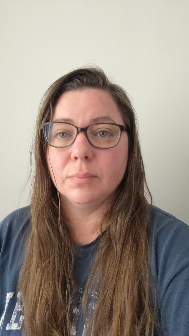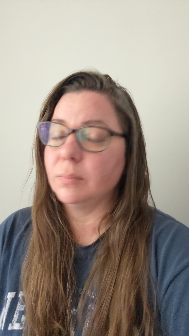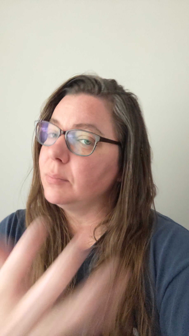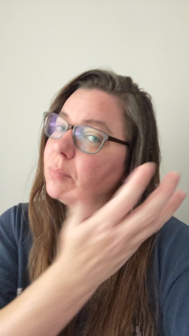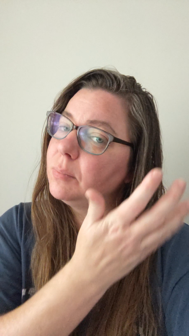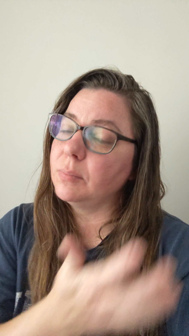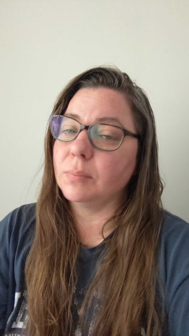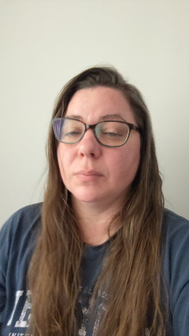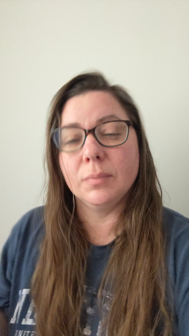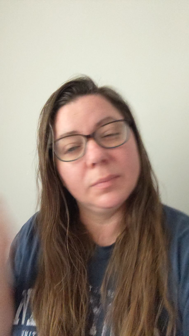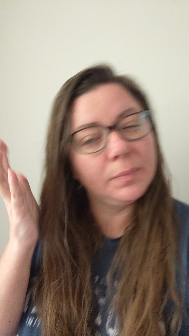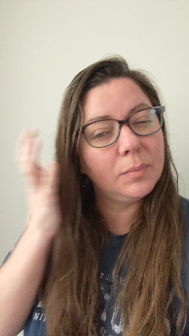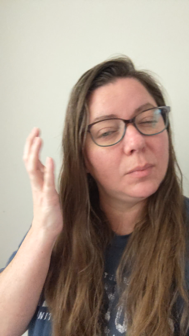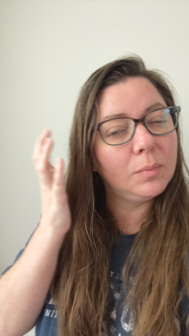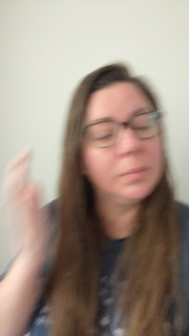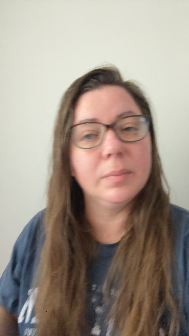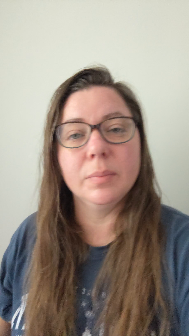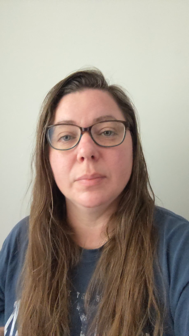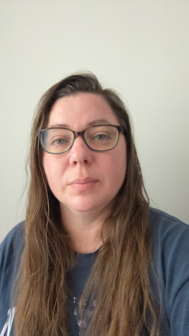pillow